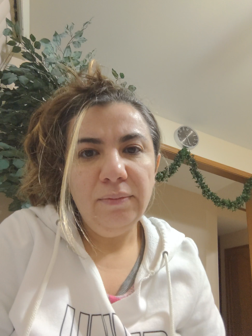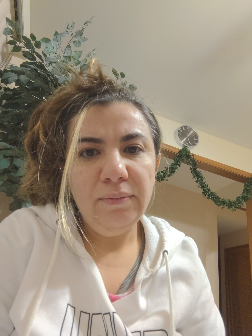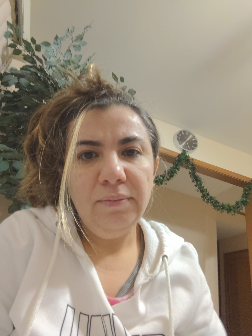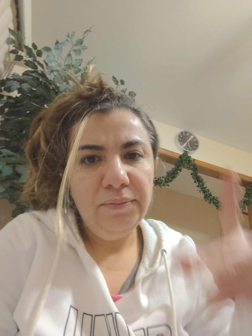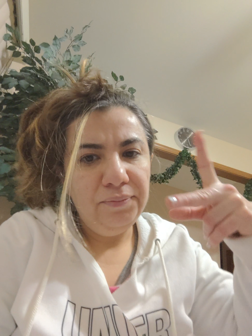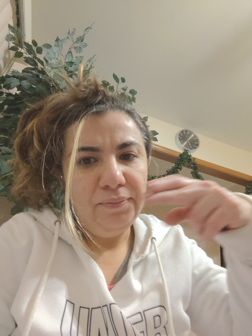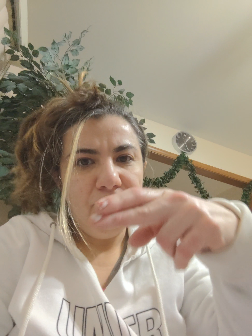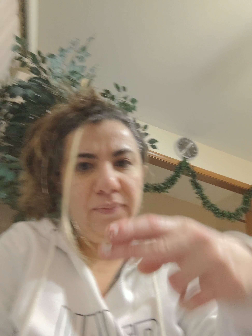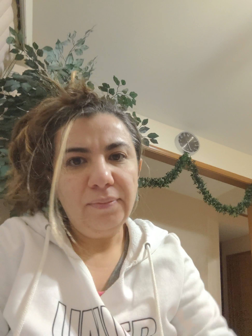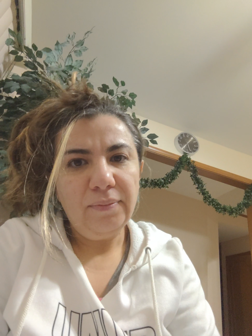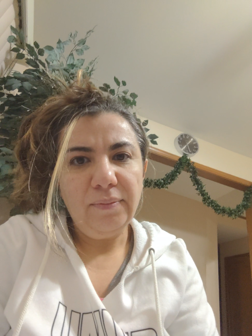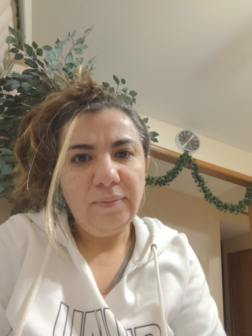cut